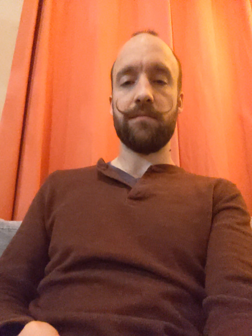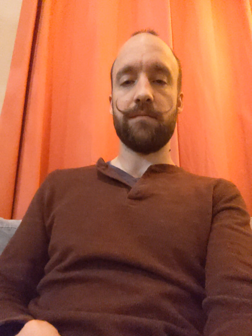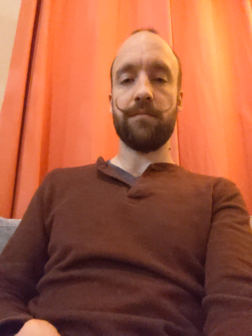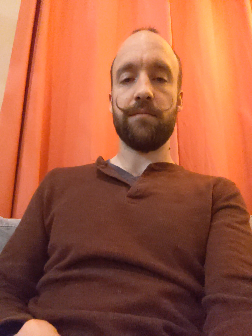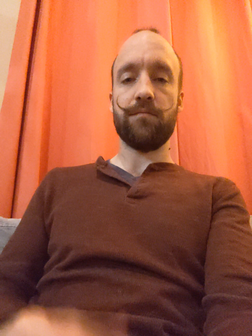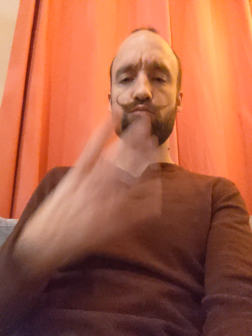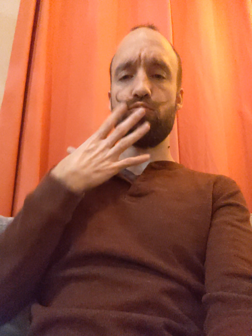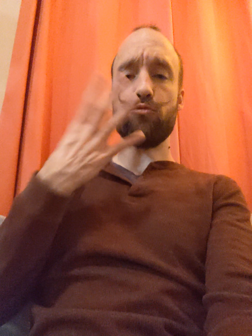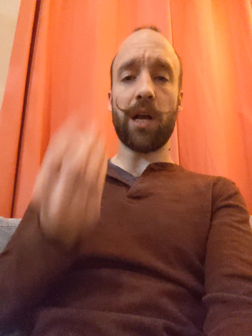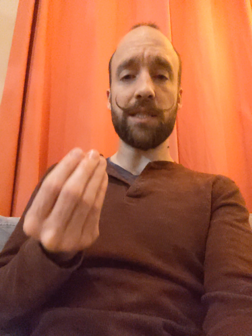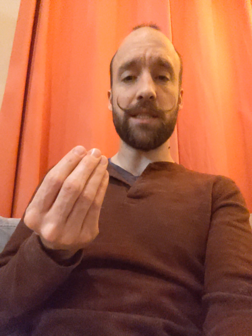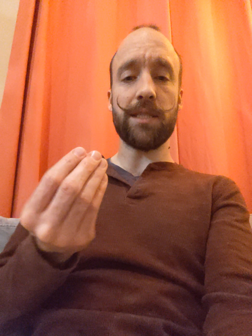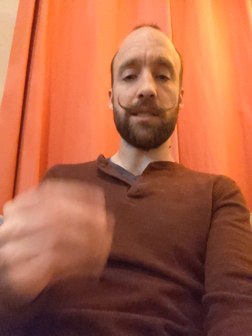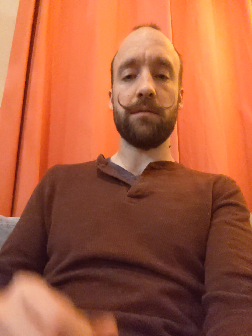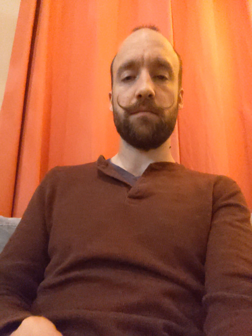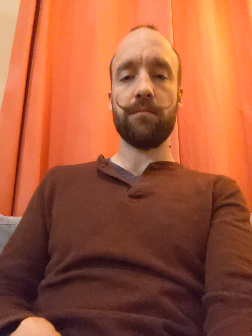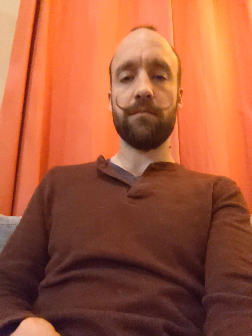wet